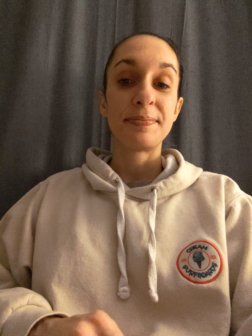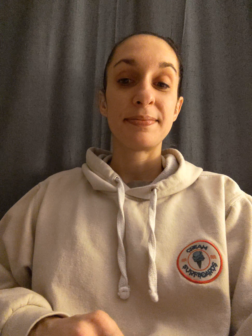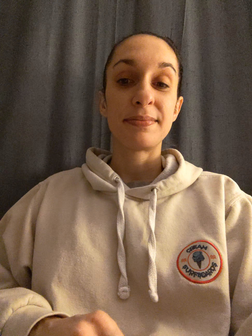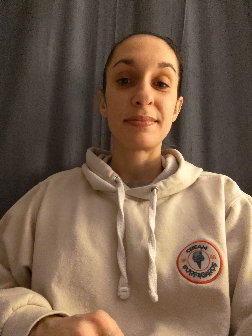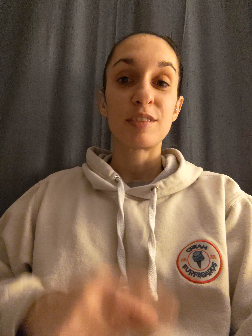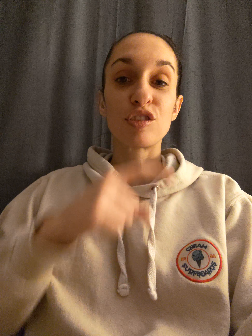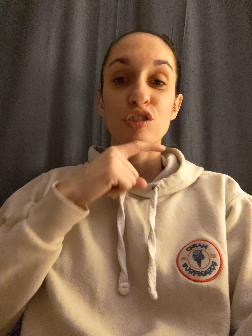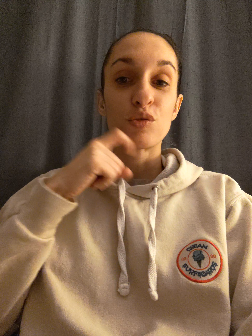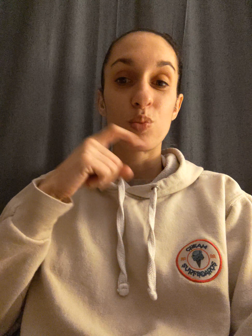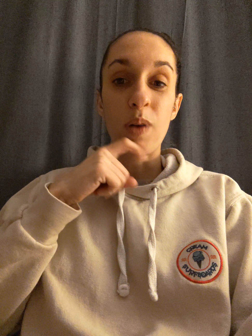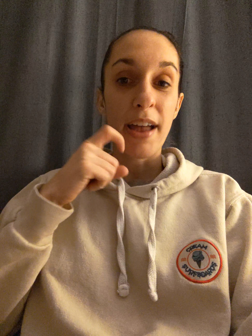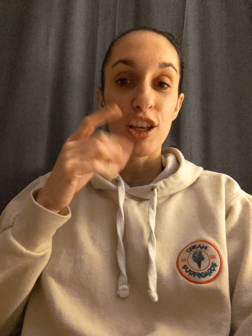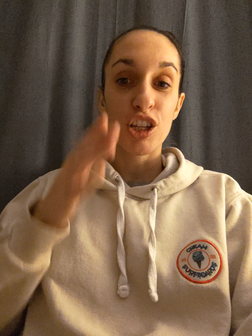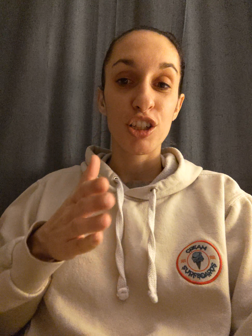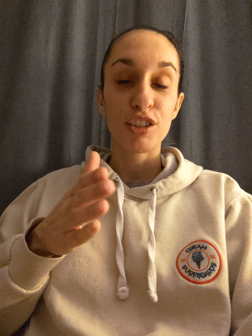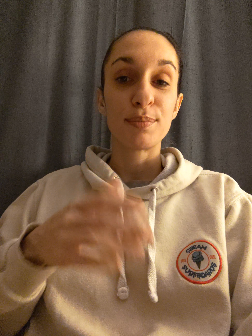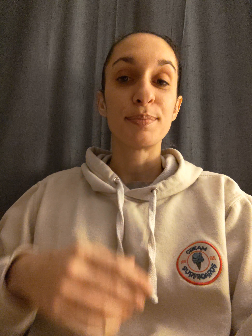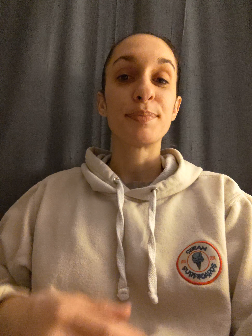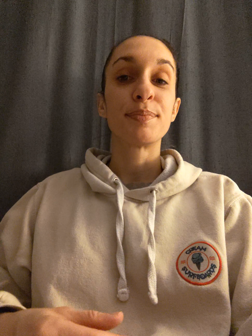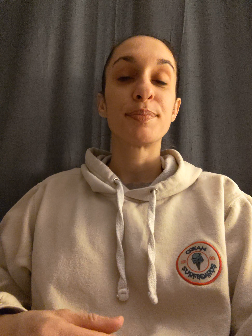dryer